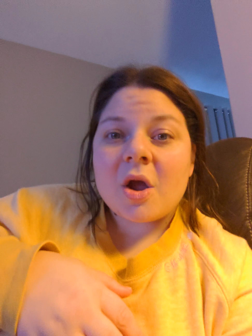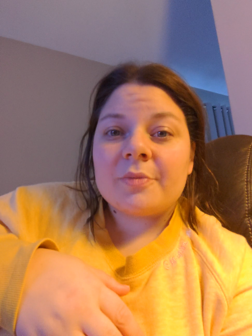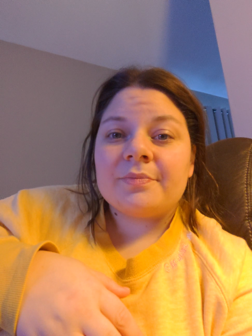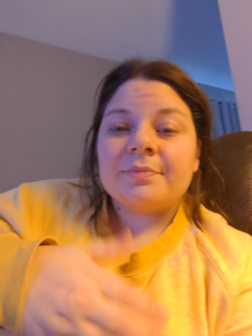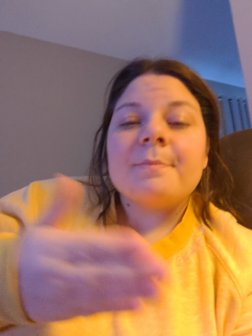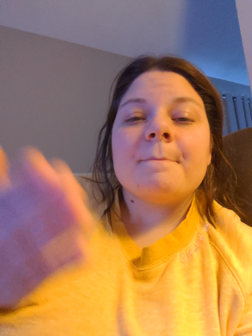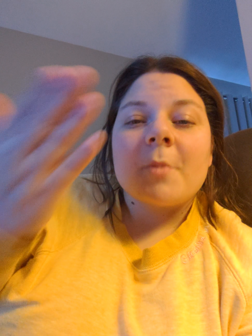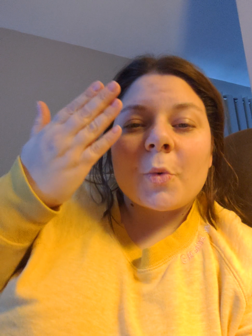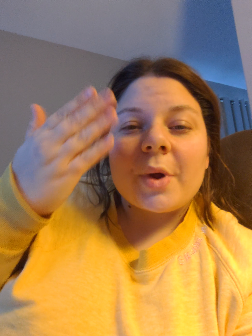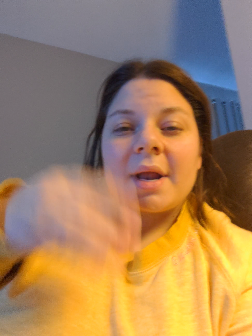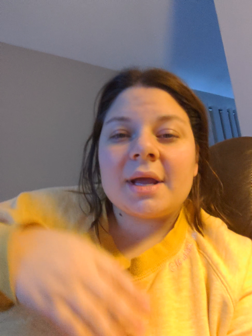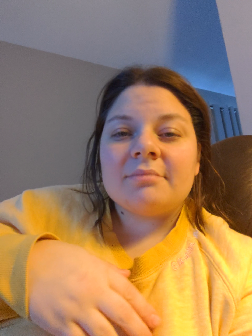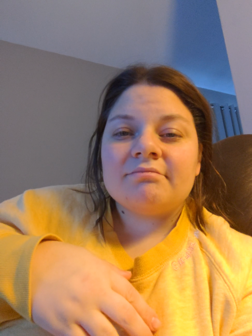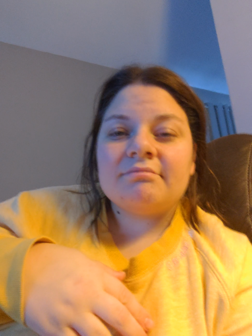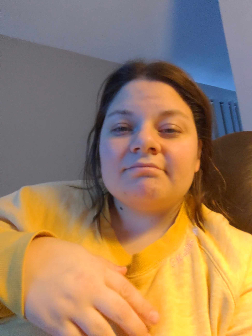morning